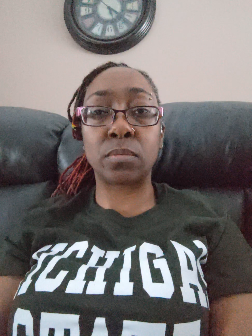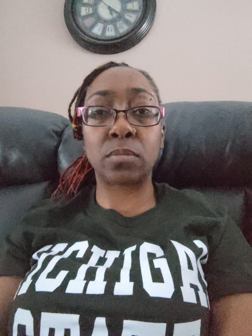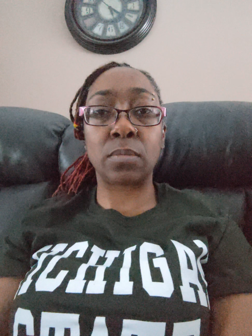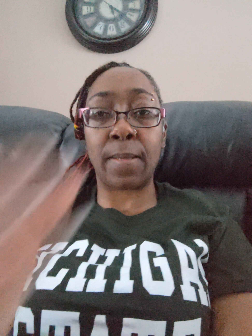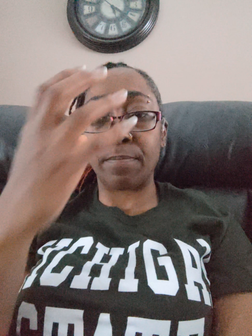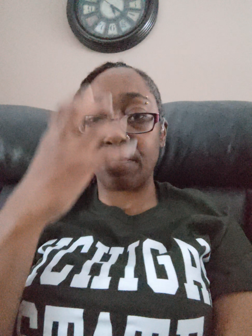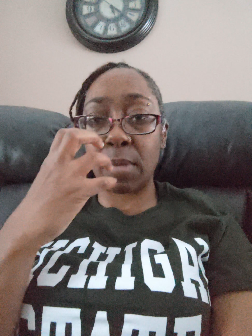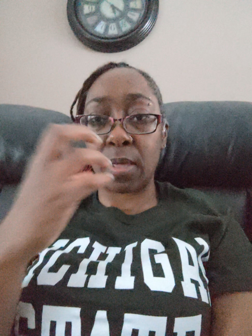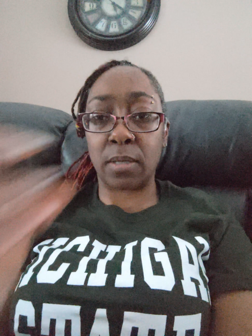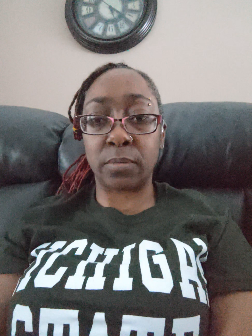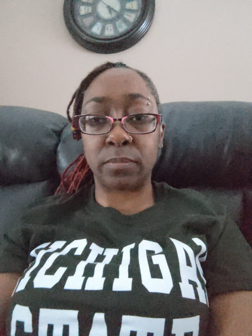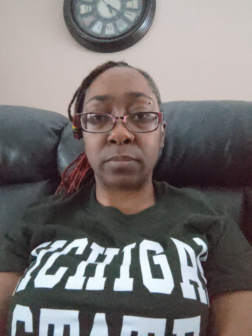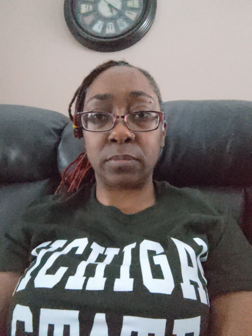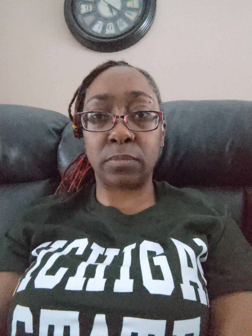mad